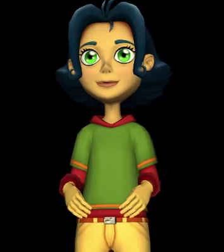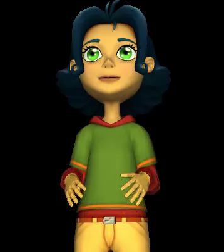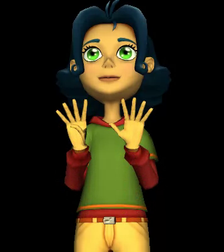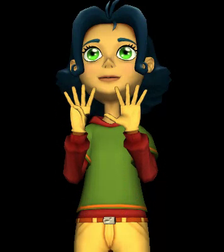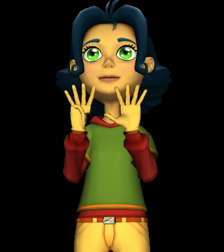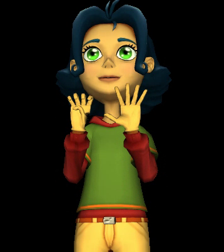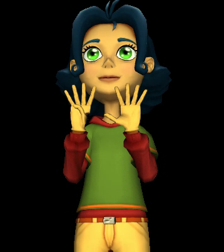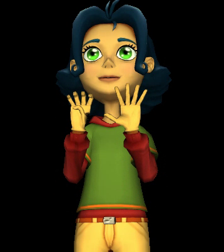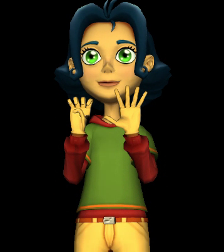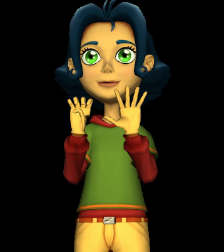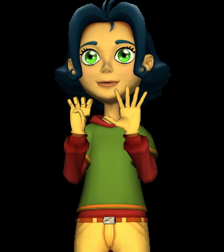90